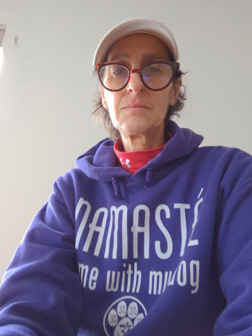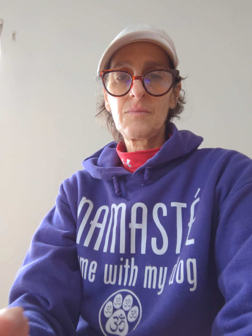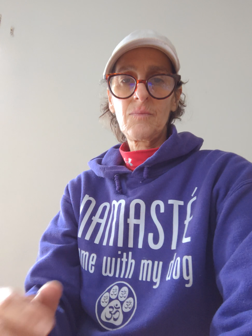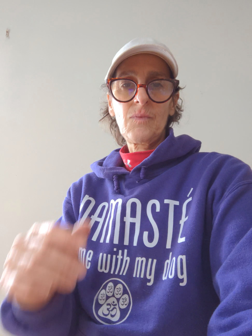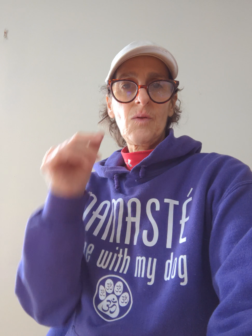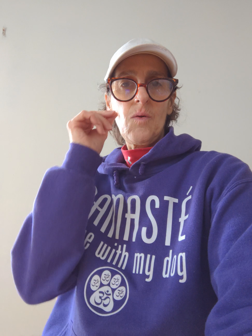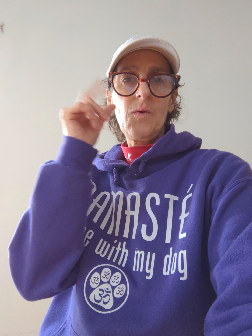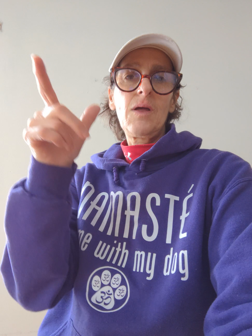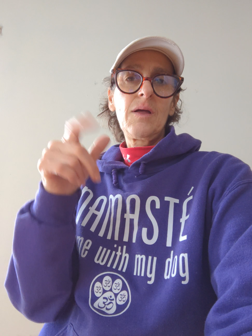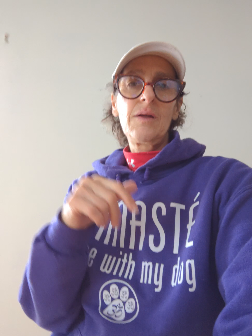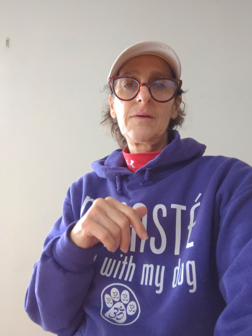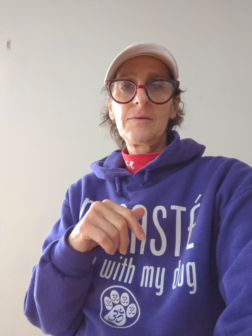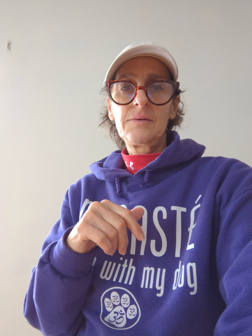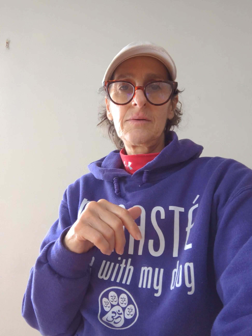wake